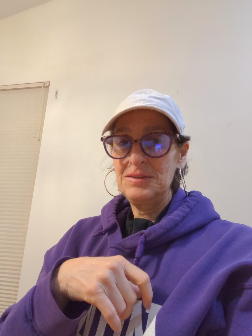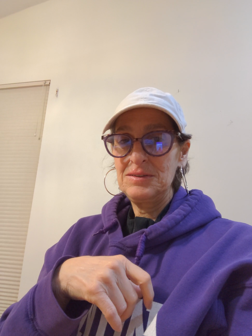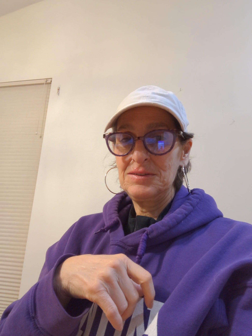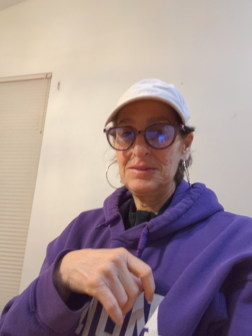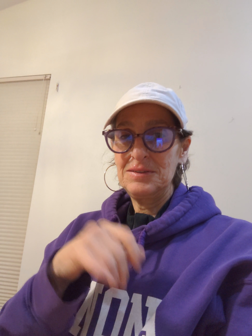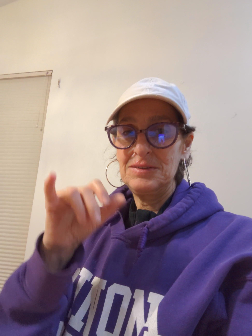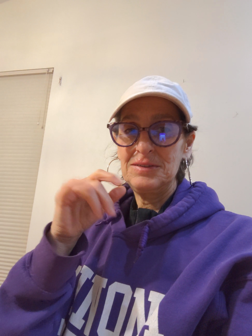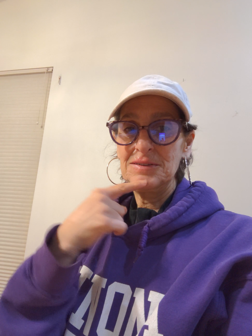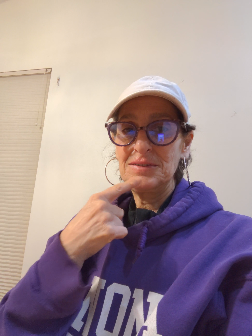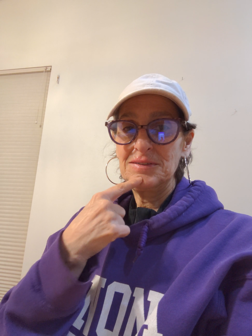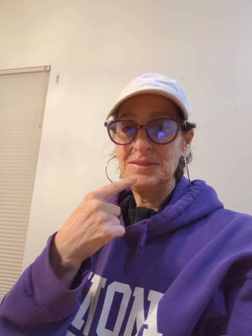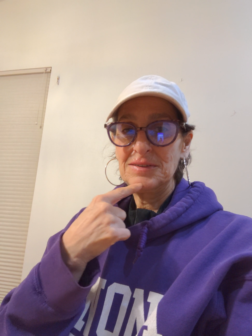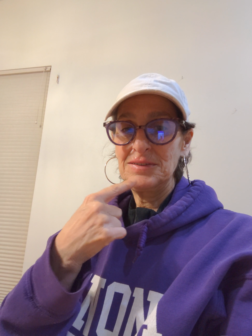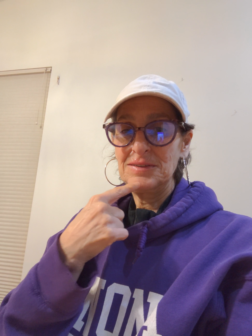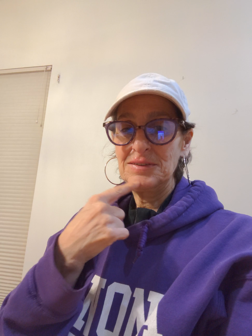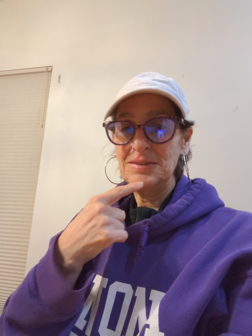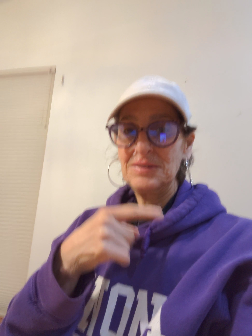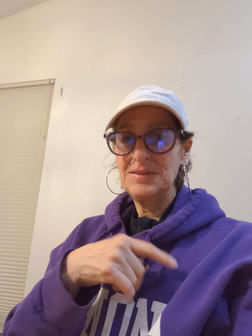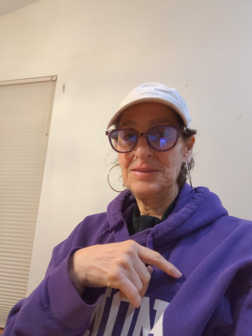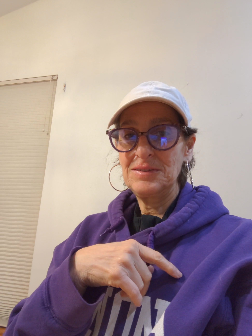say